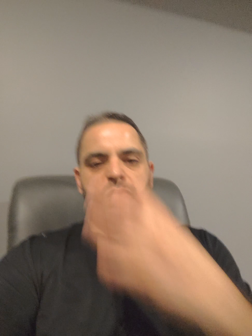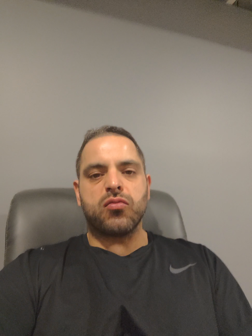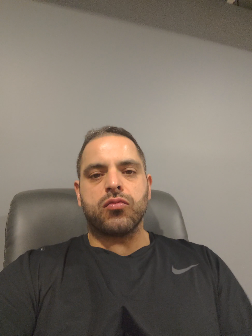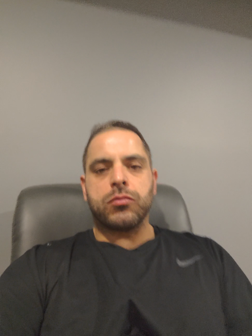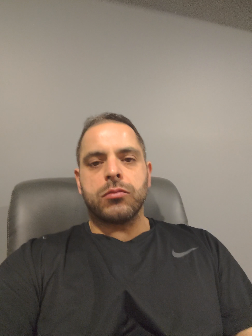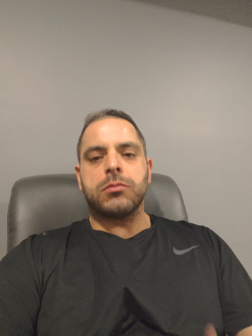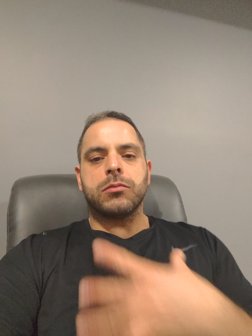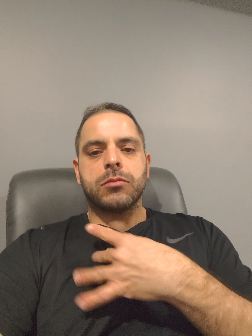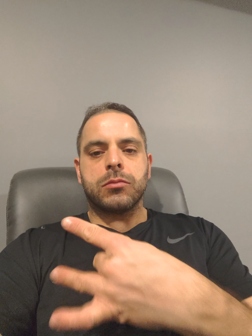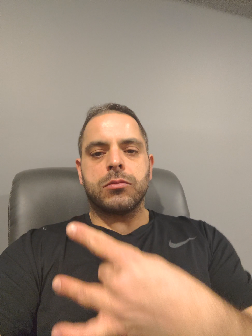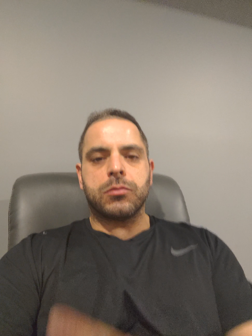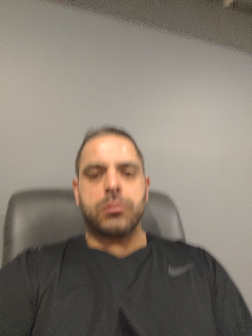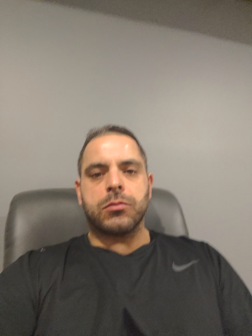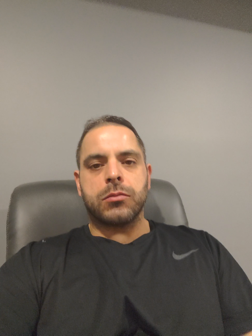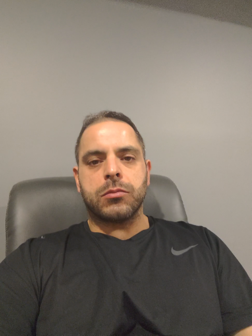like